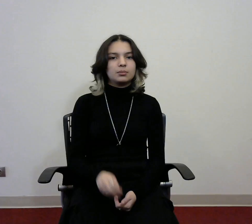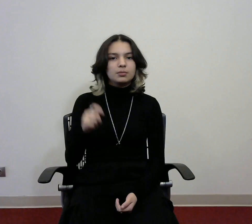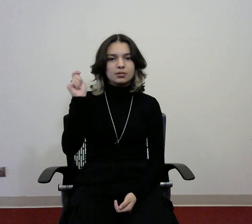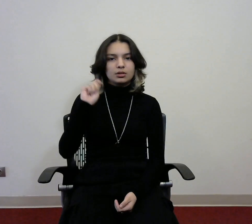bazar